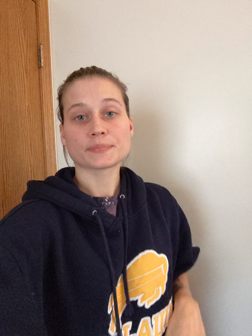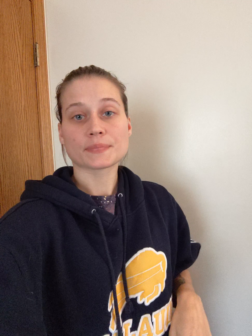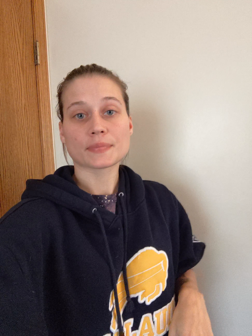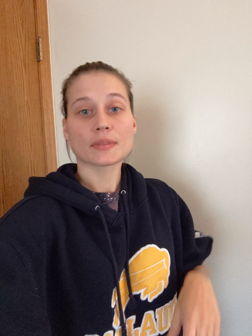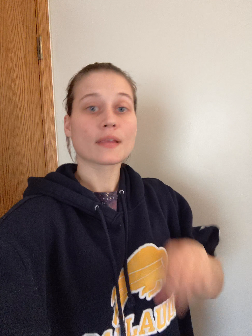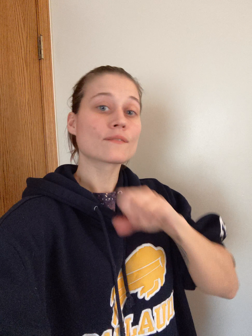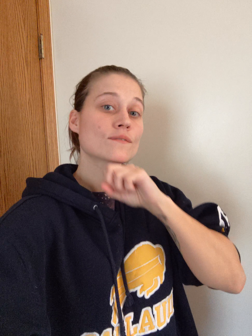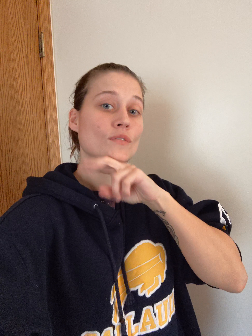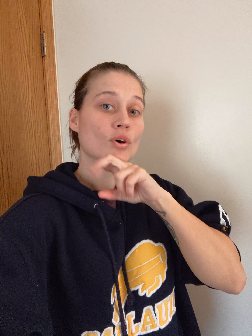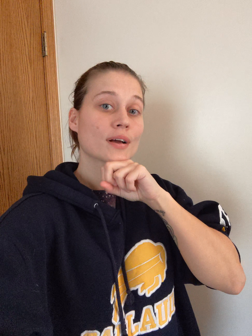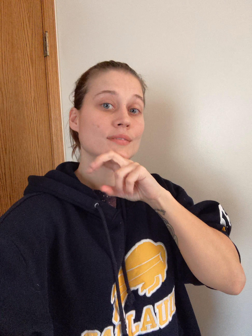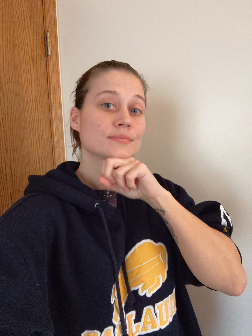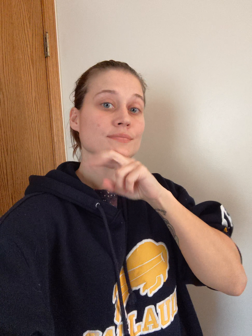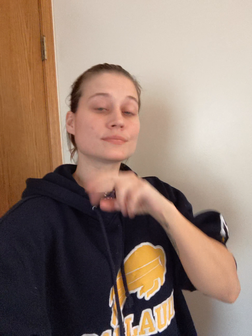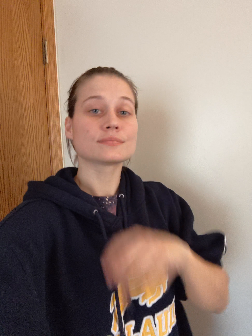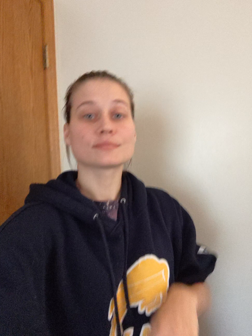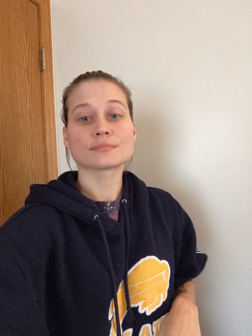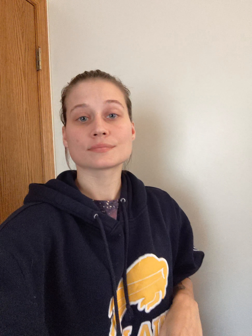frog